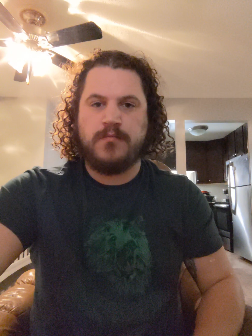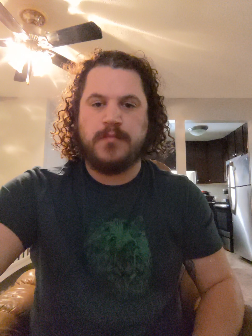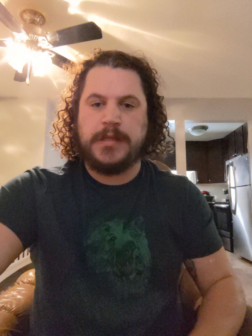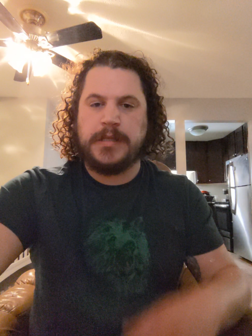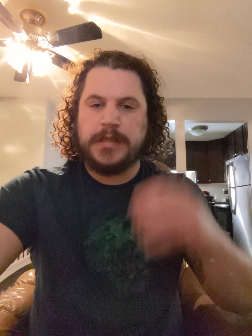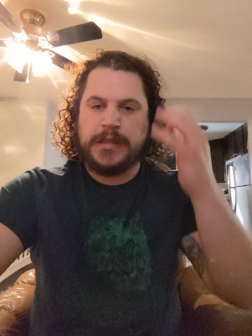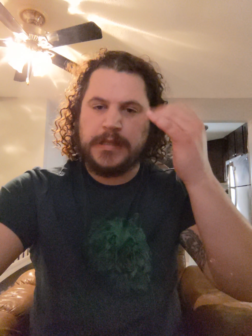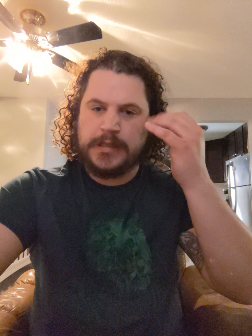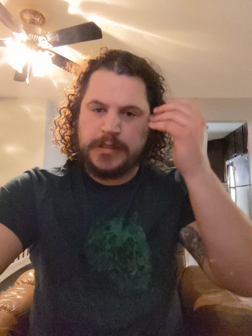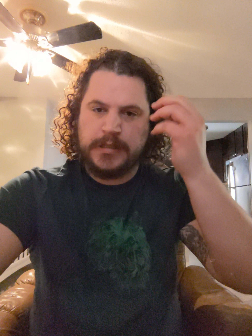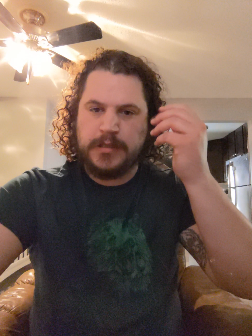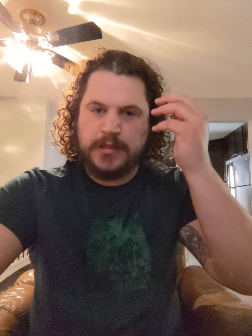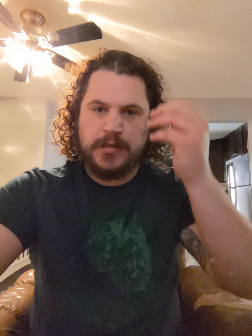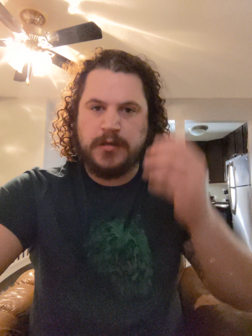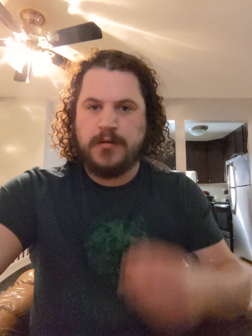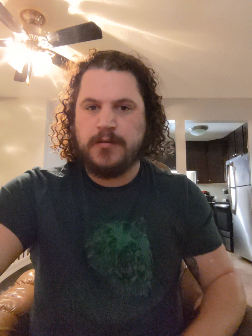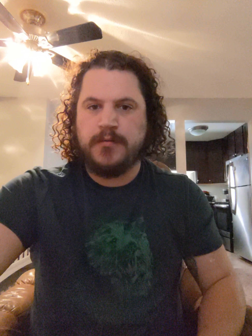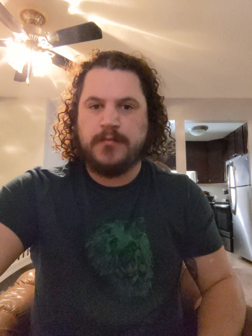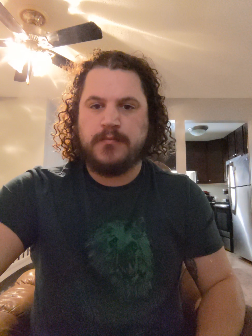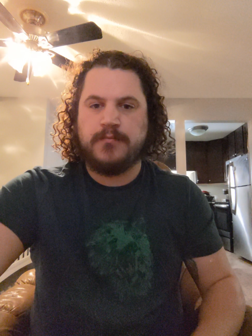think